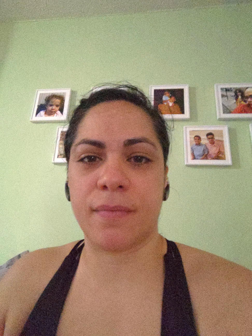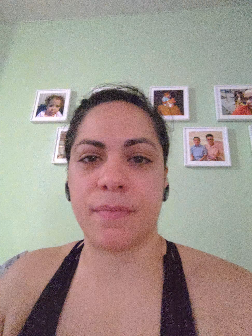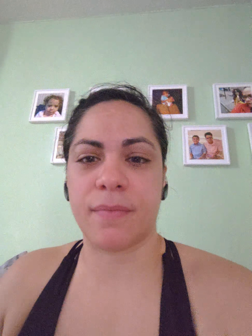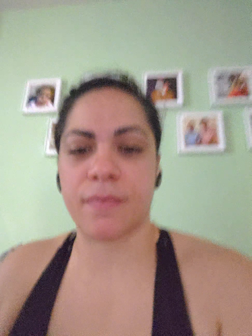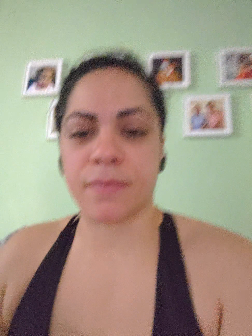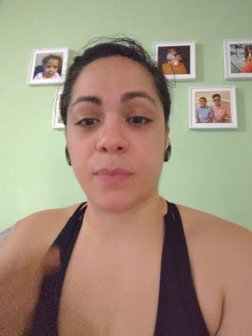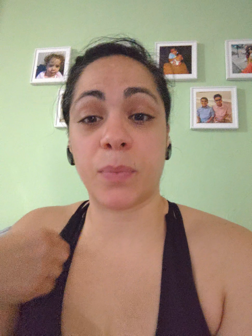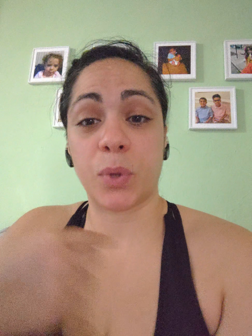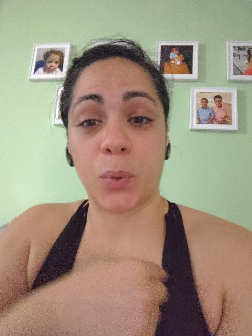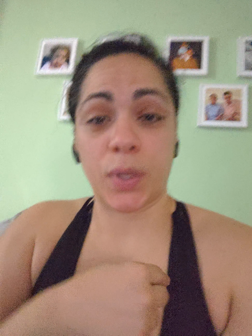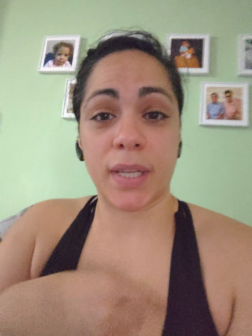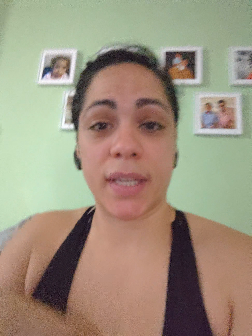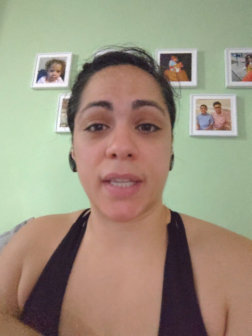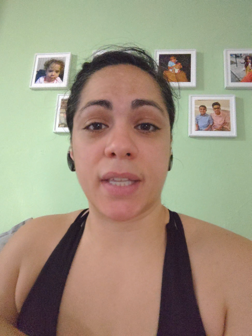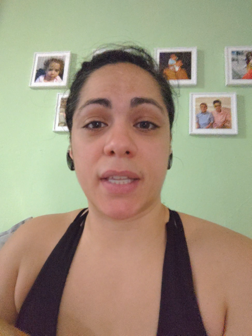we